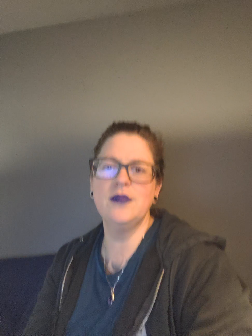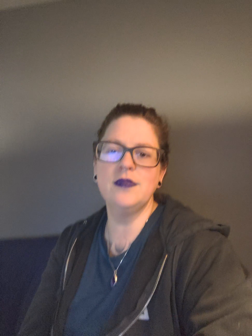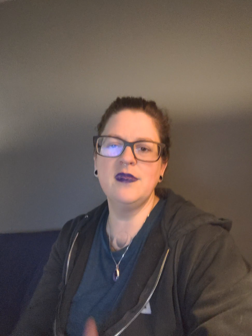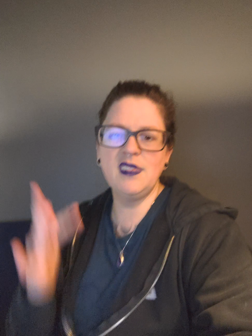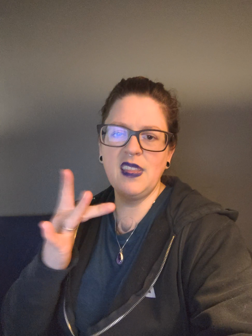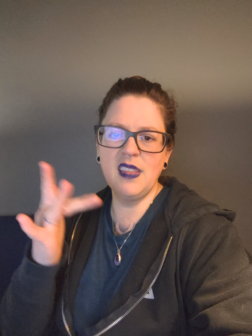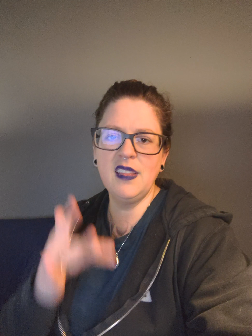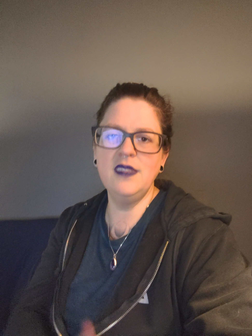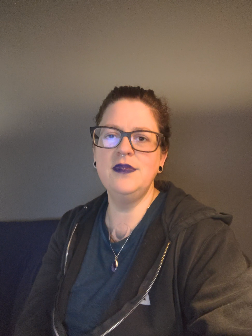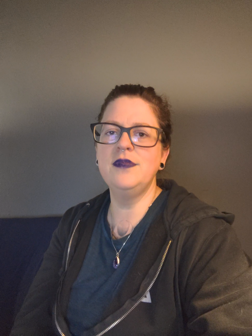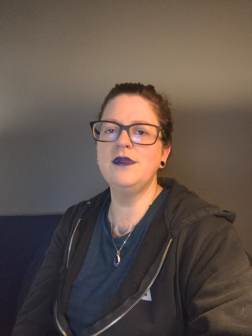yucky